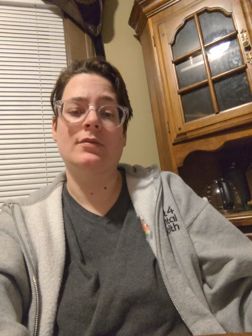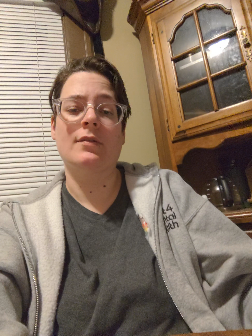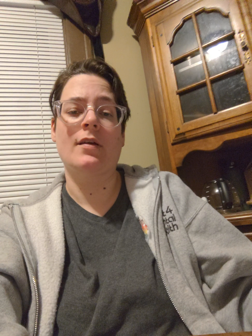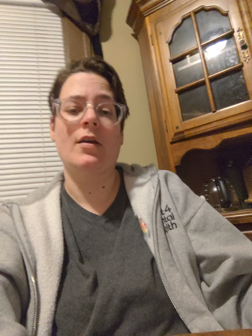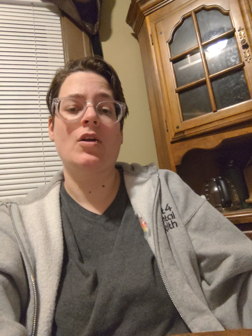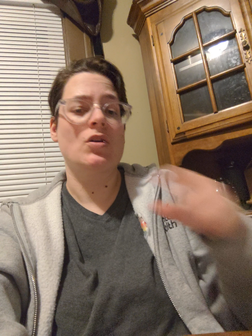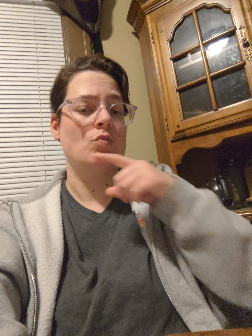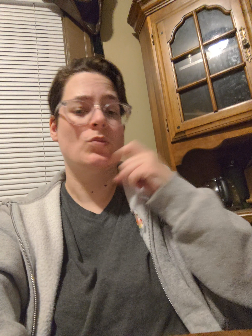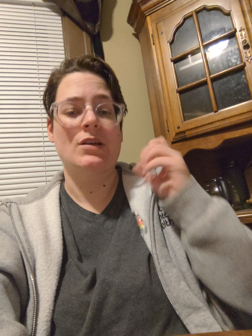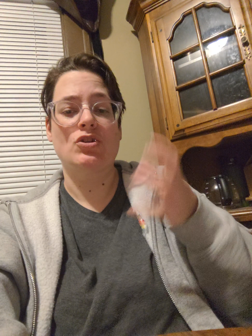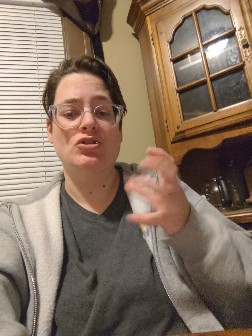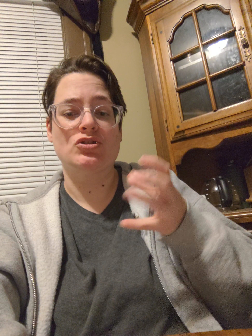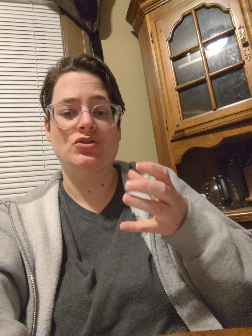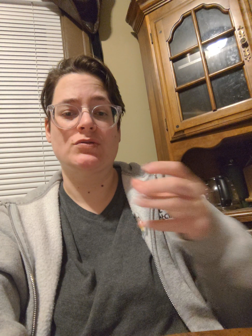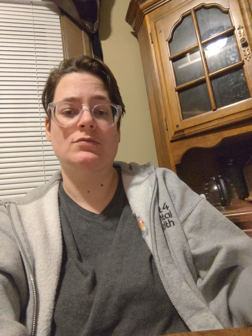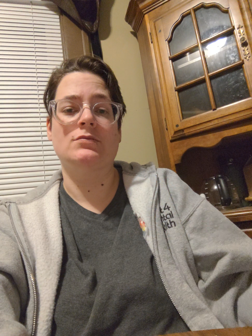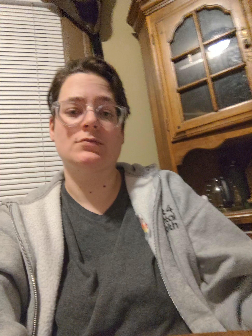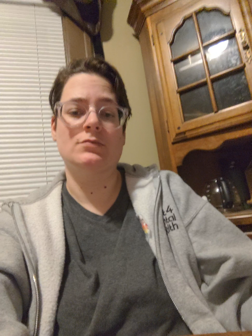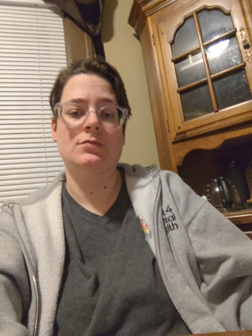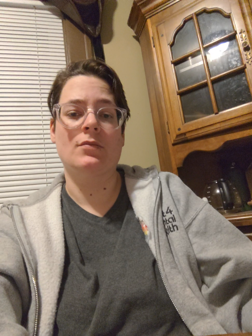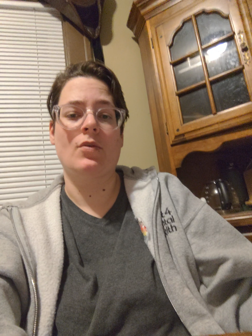dryer